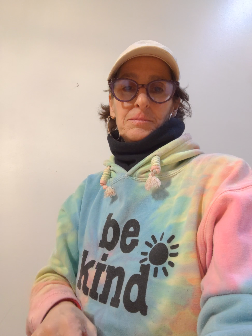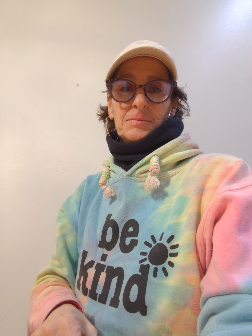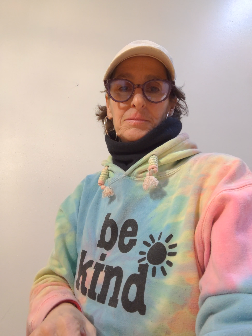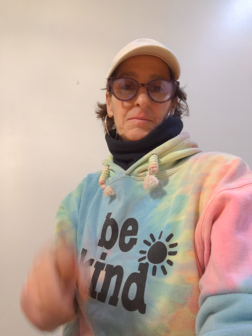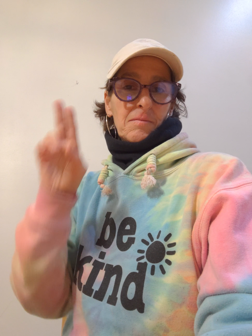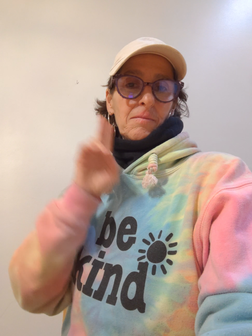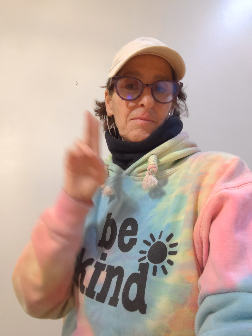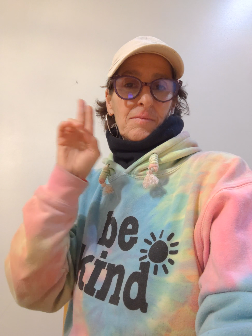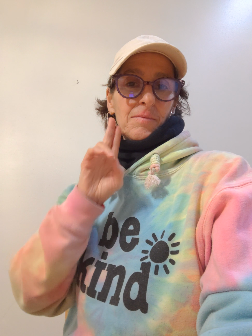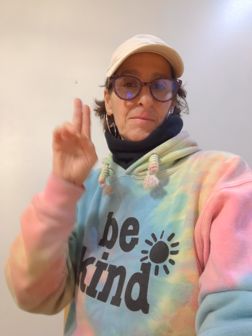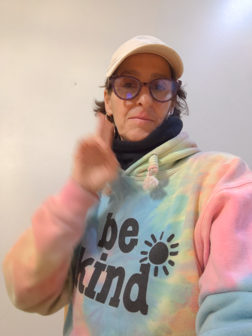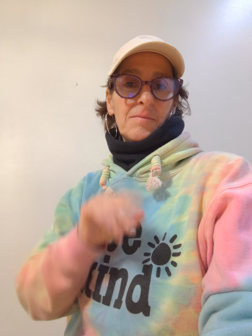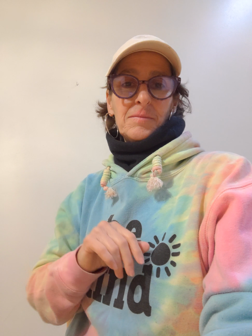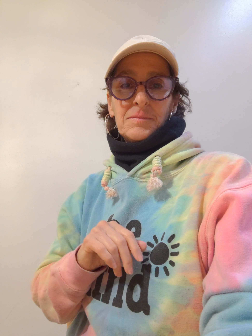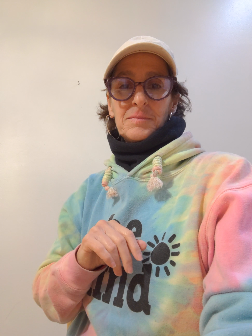uncle